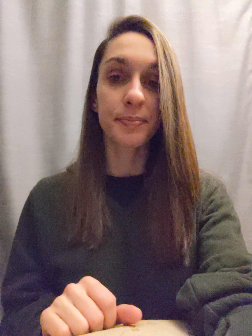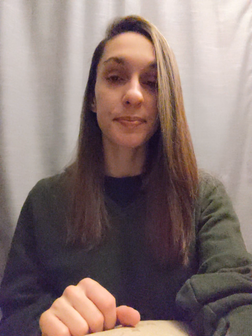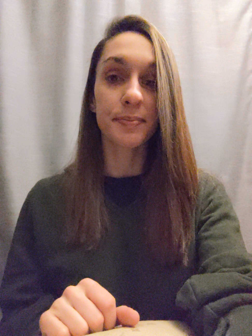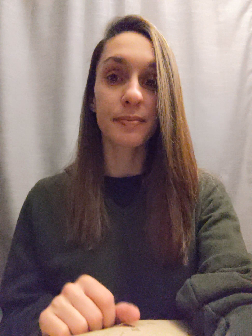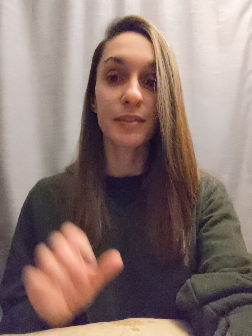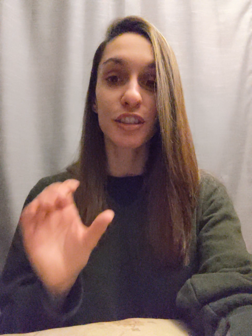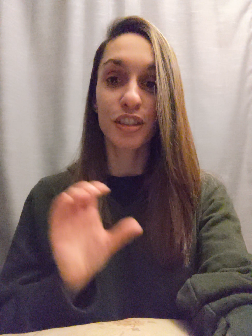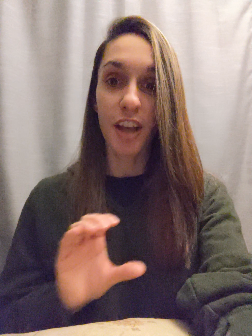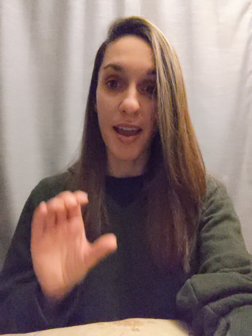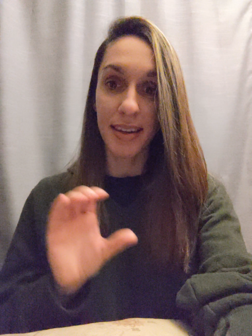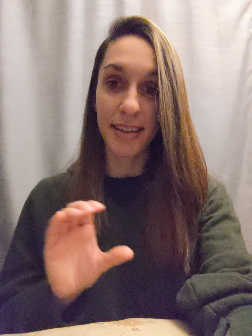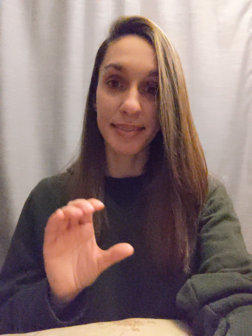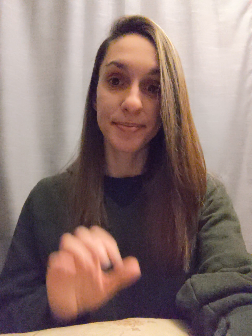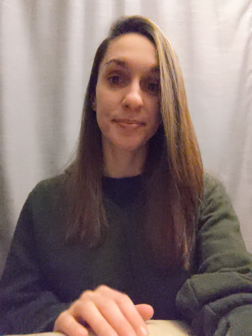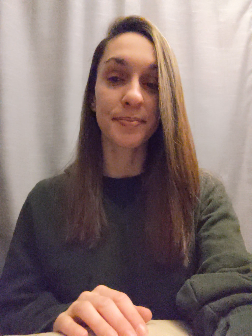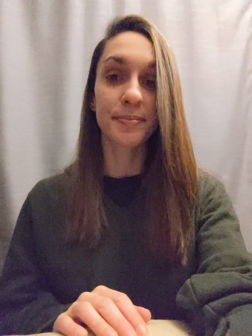chocolate